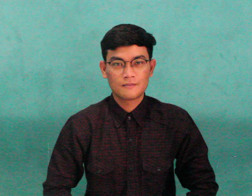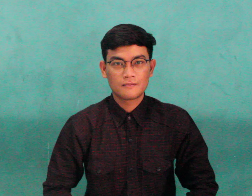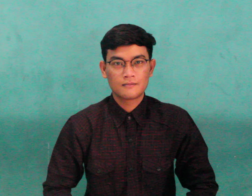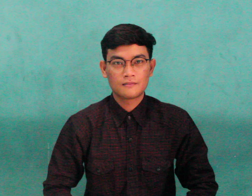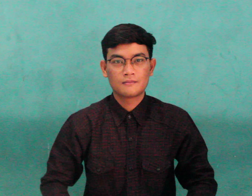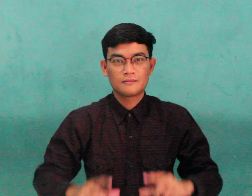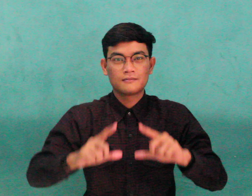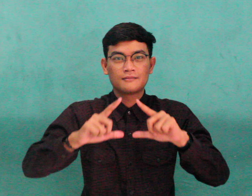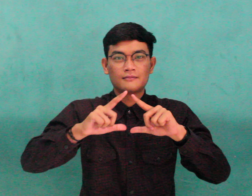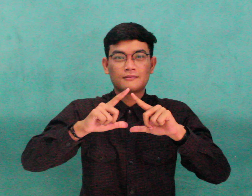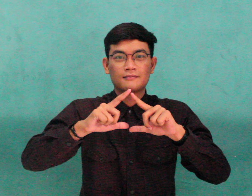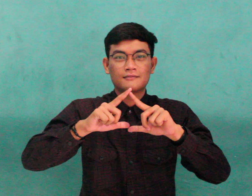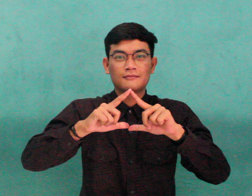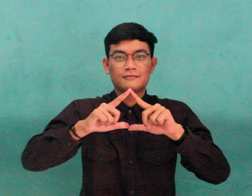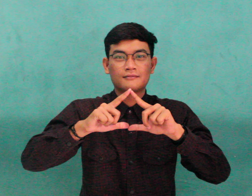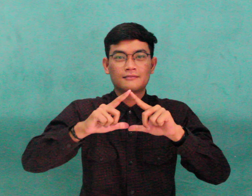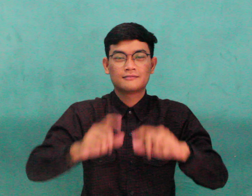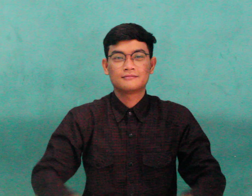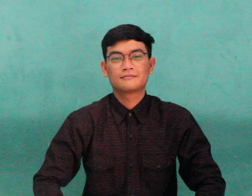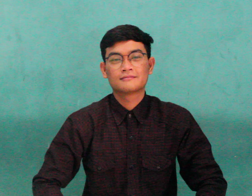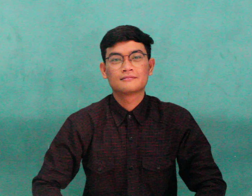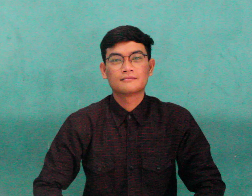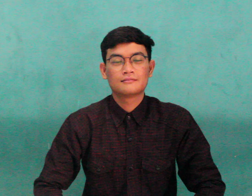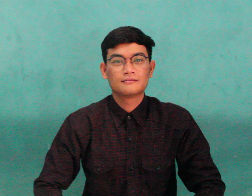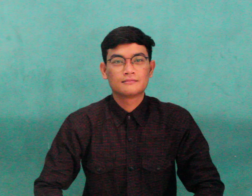A